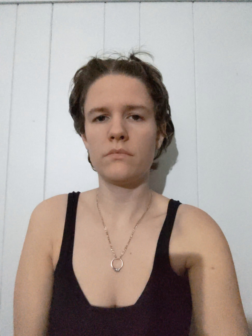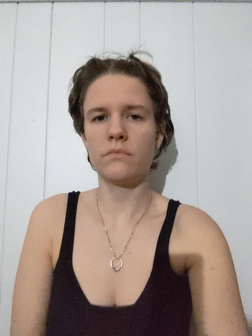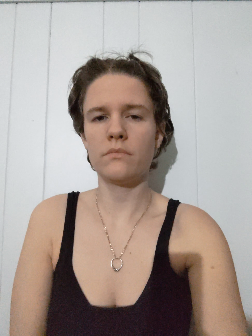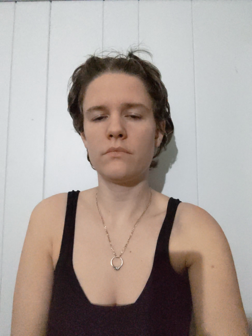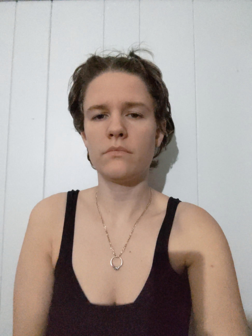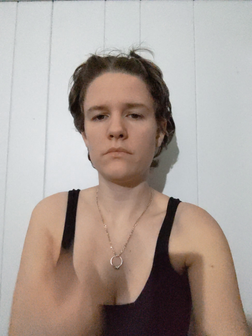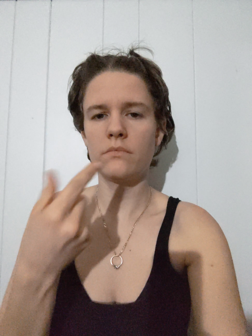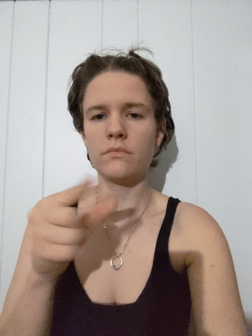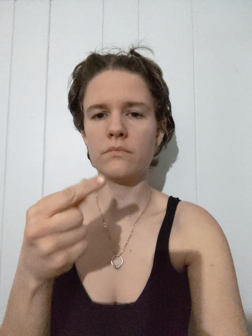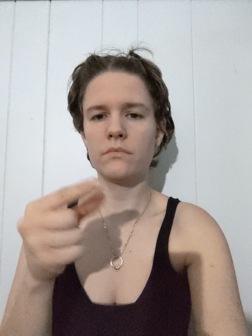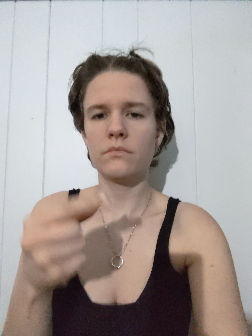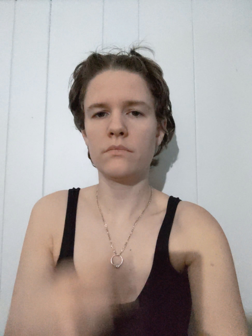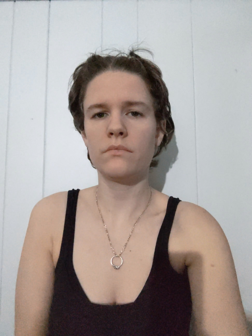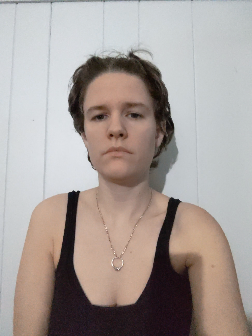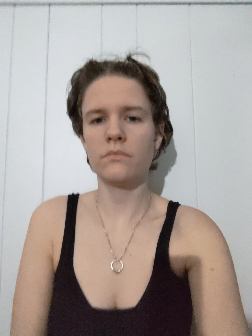green